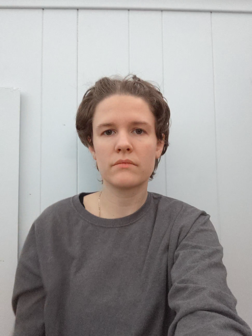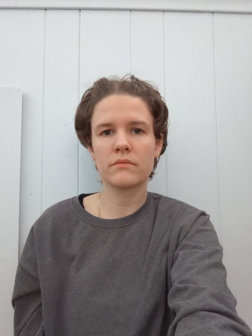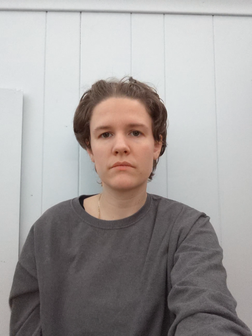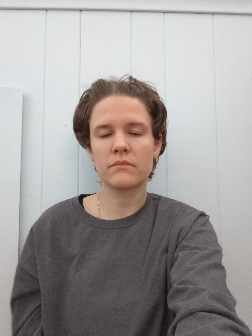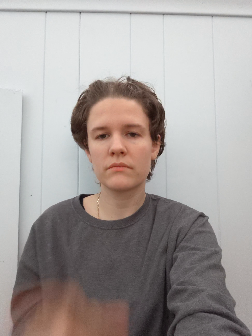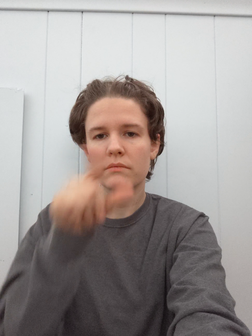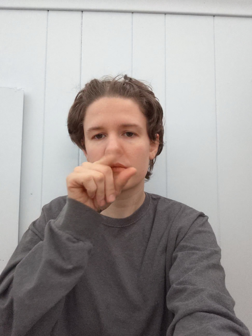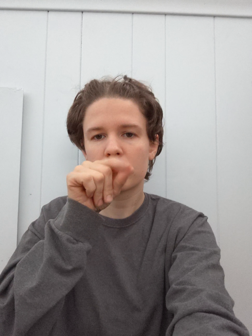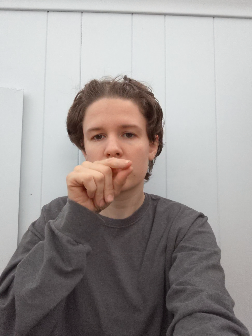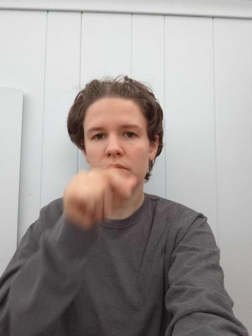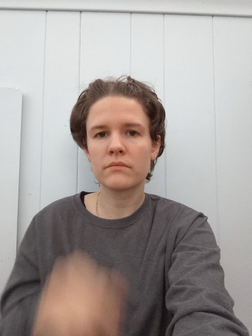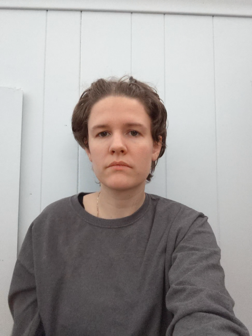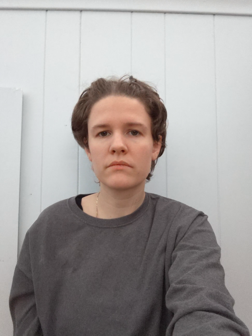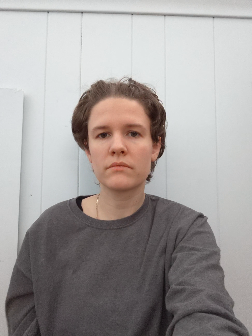bird